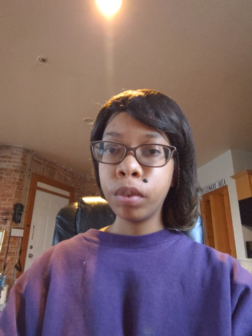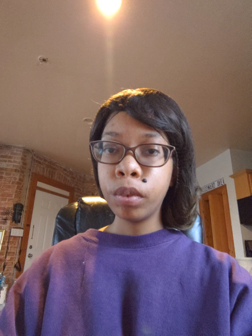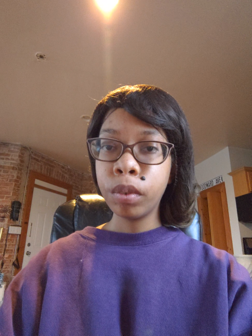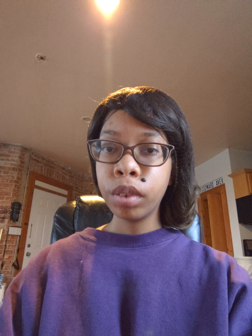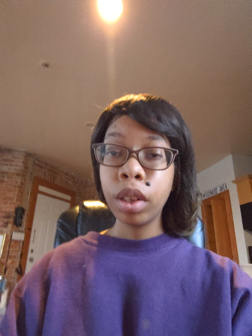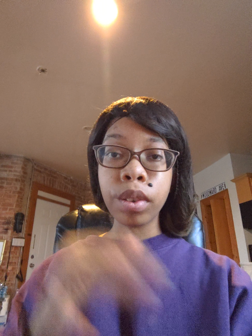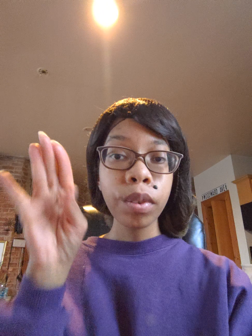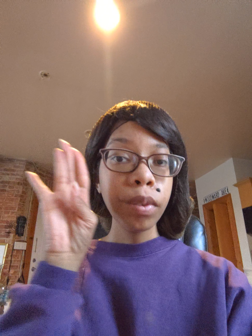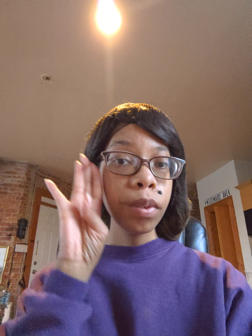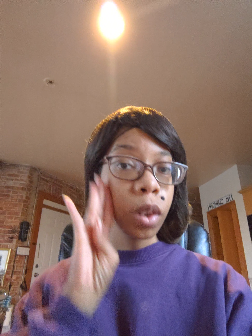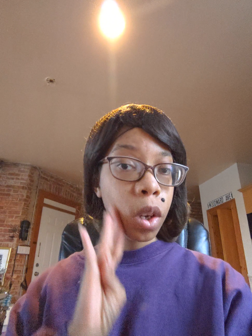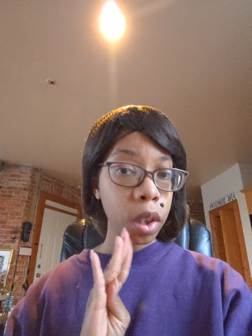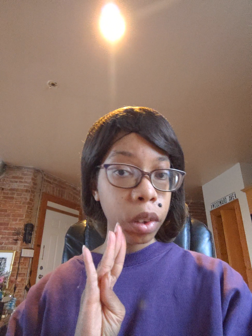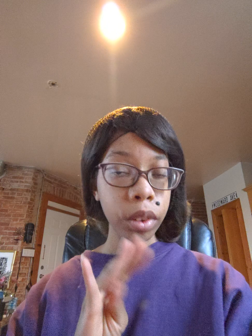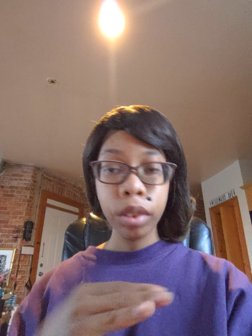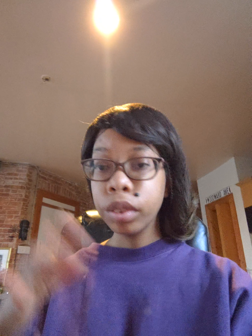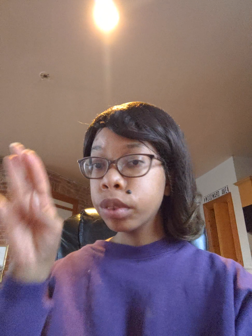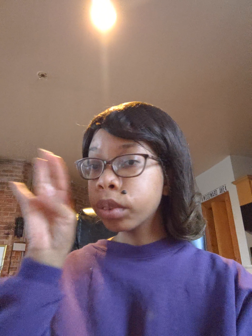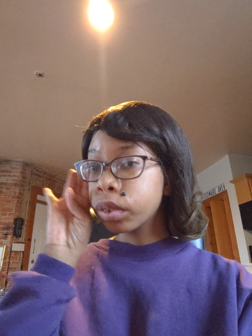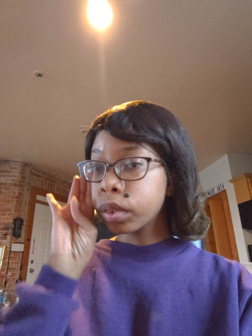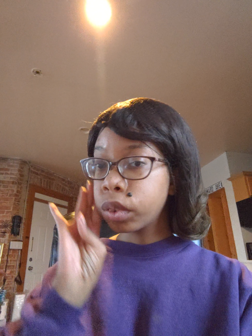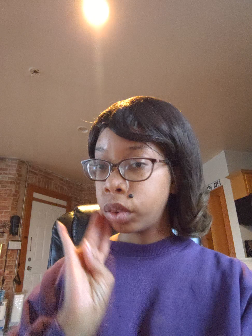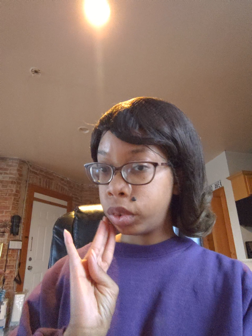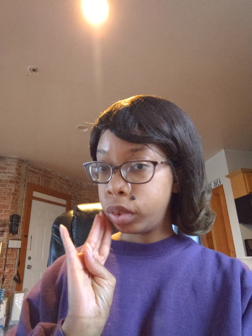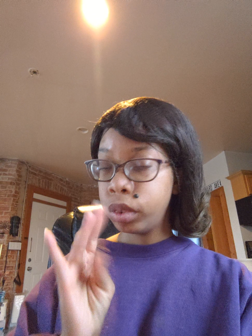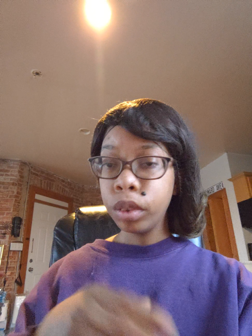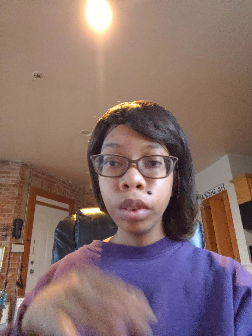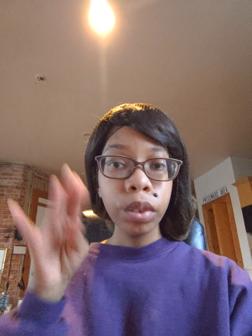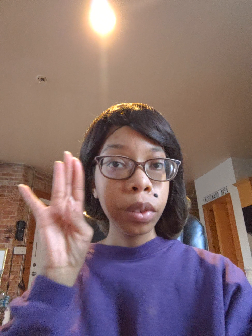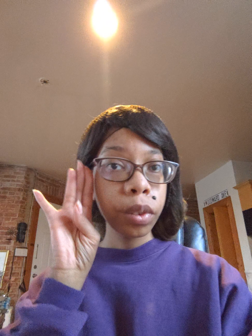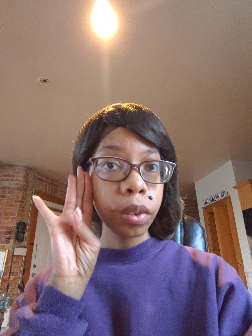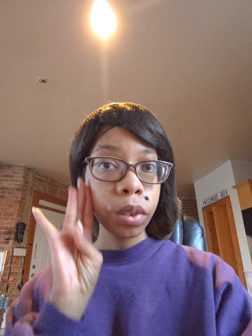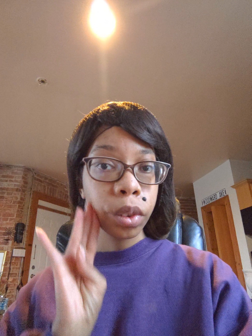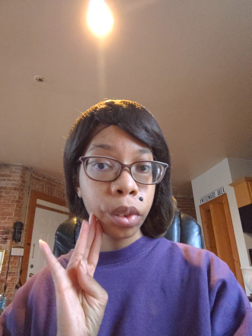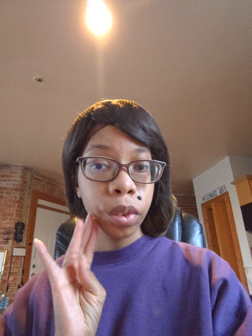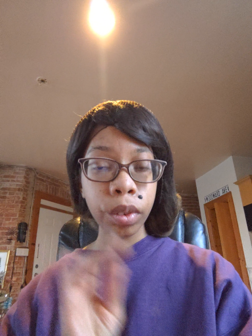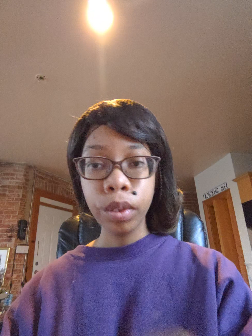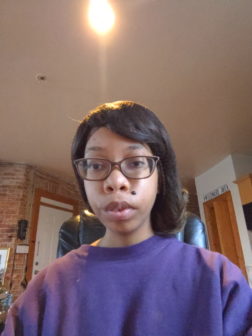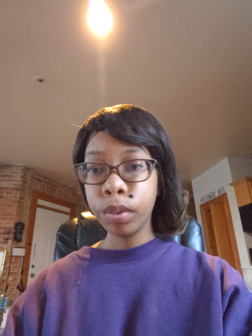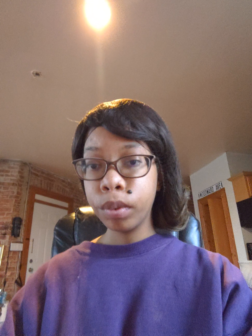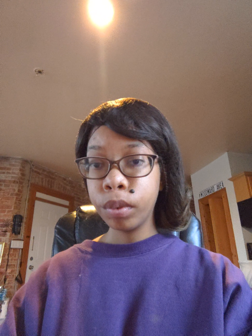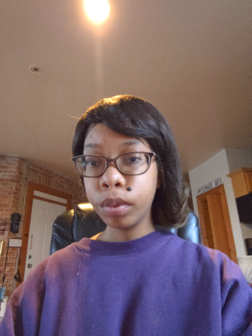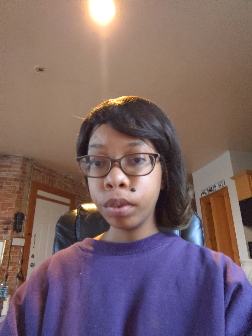brown